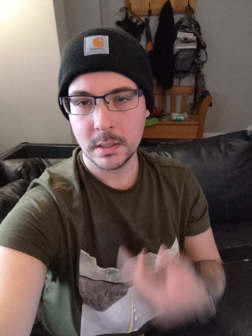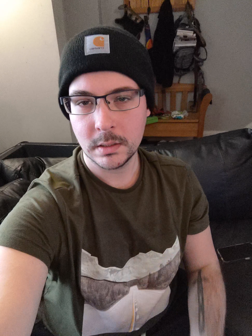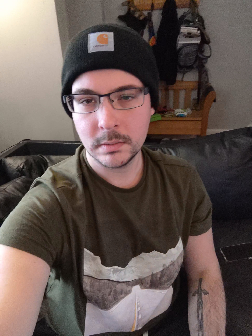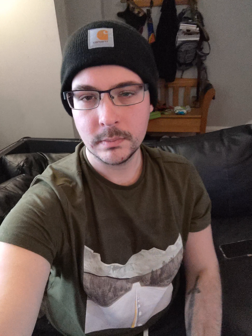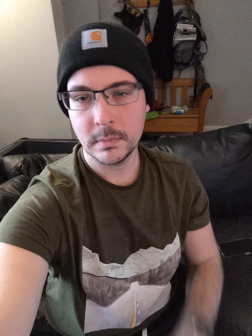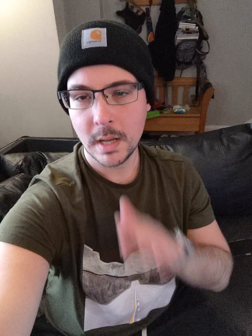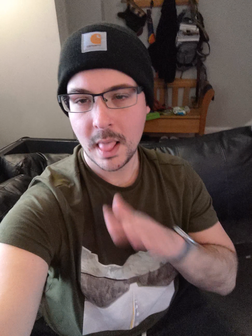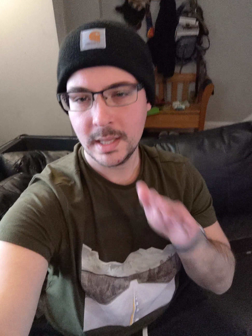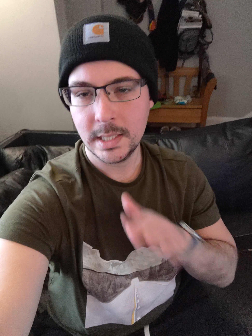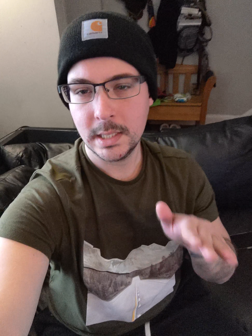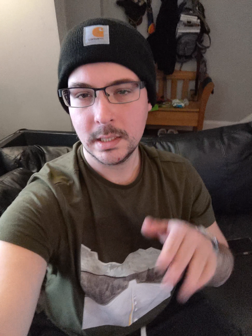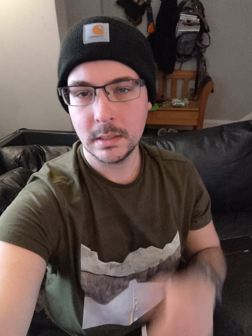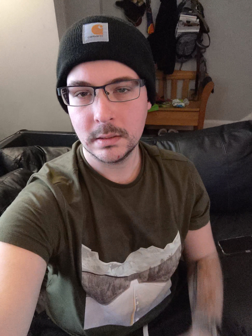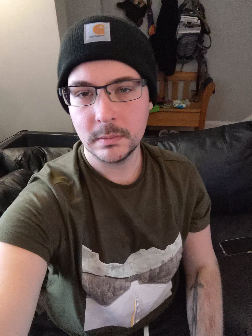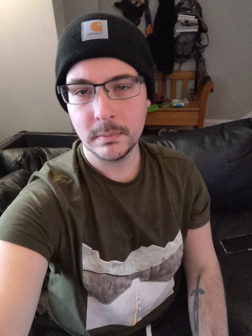clean